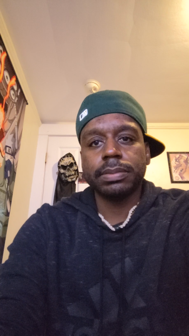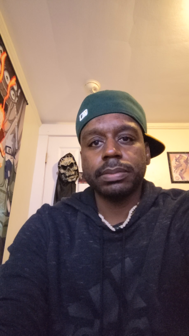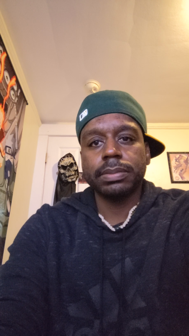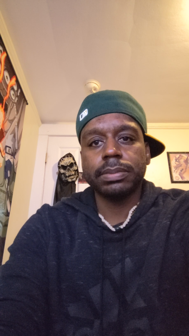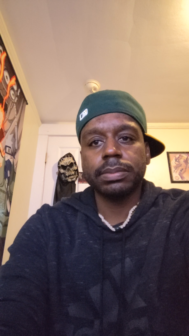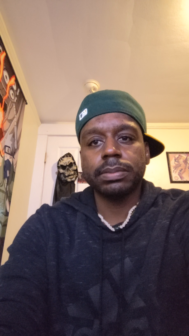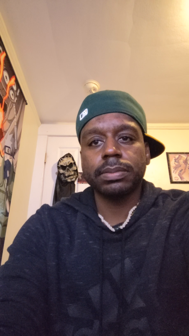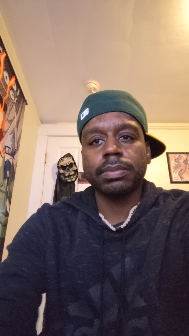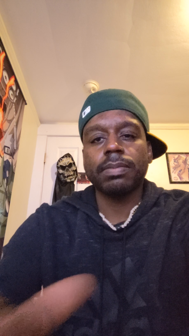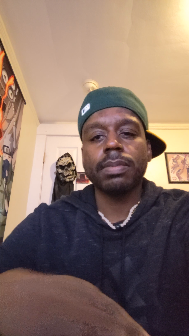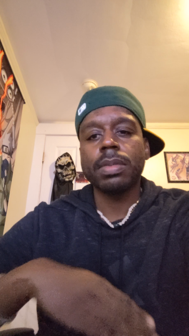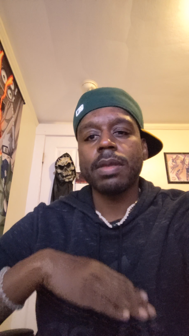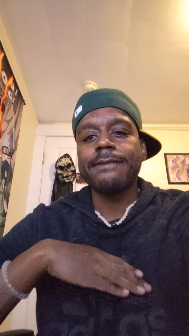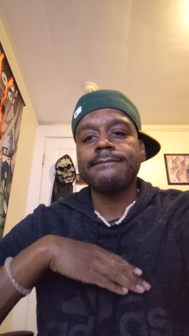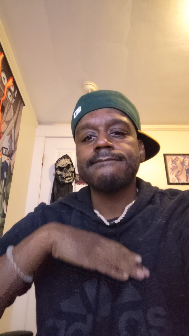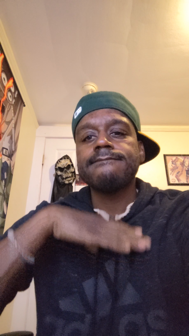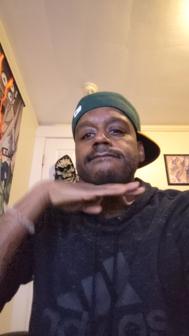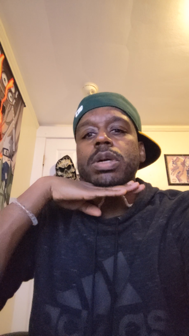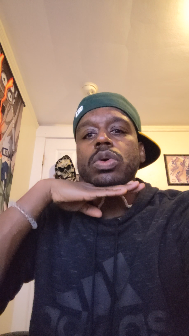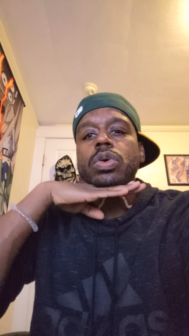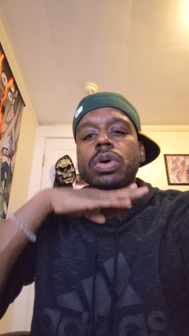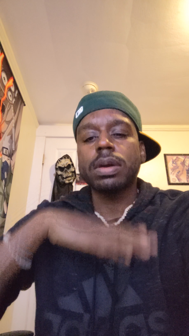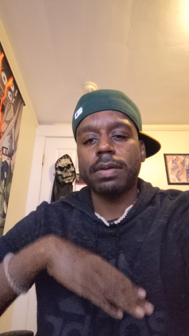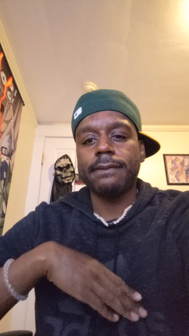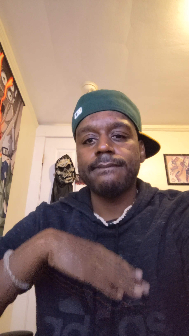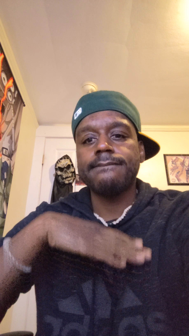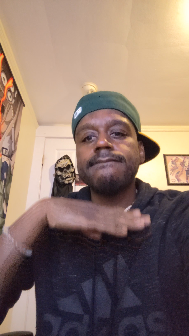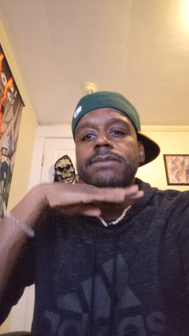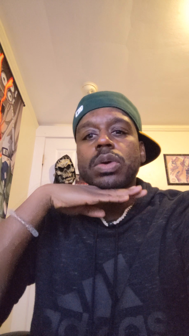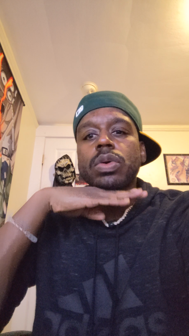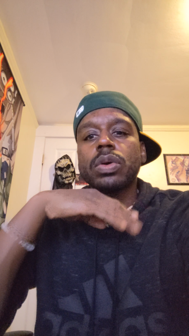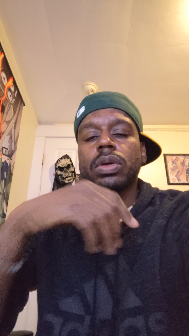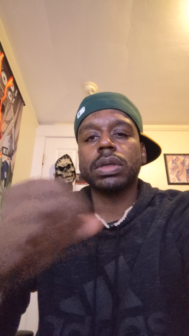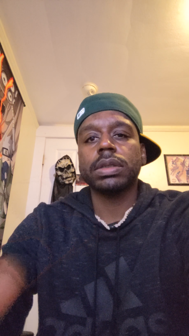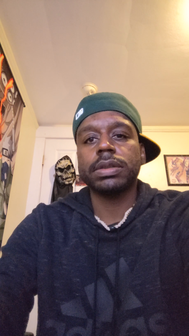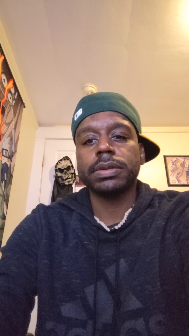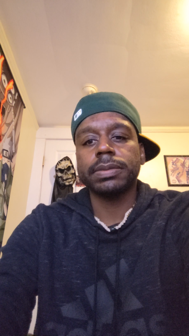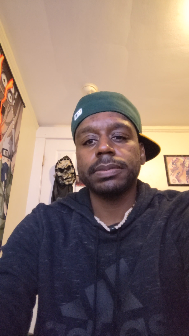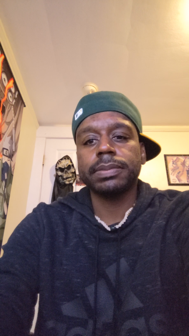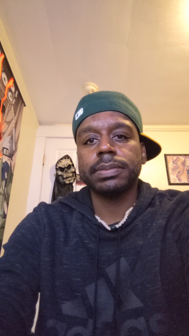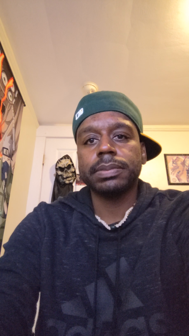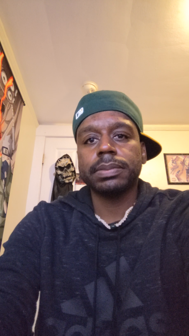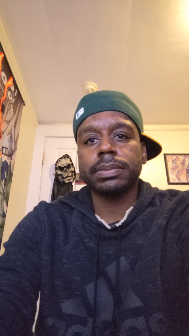full